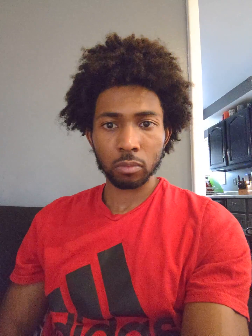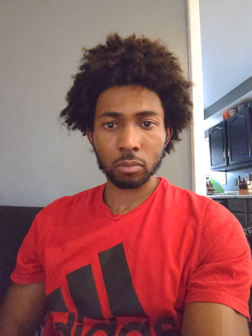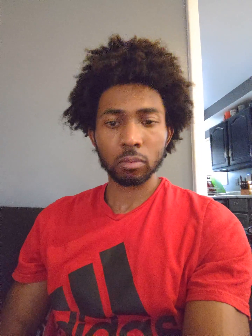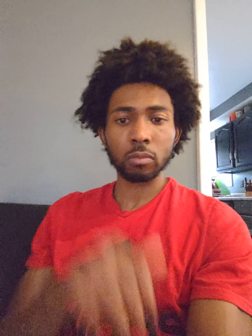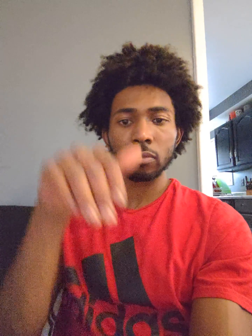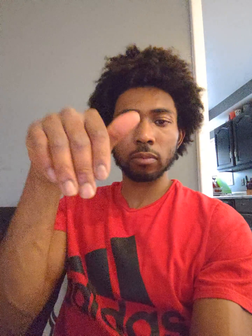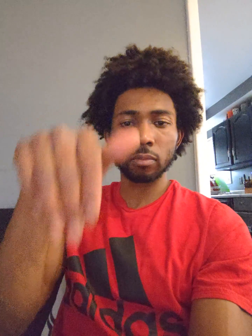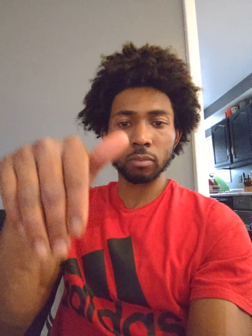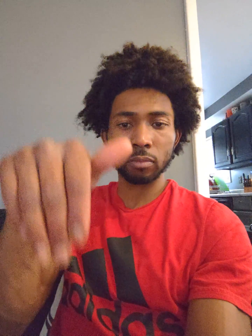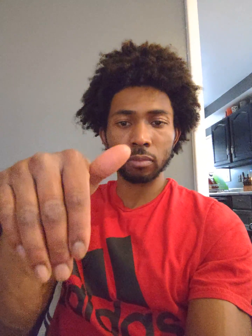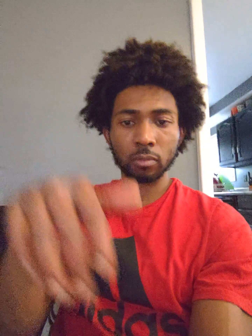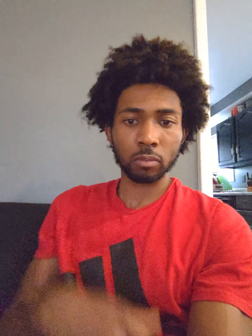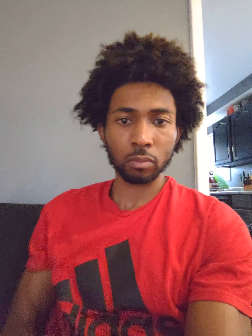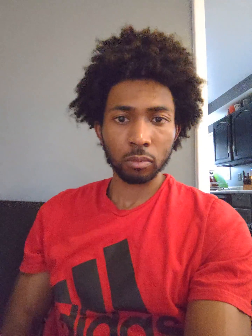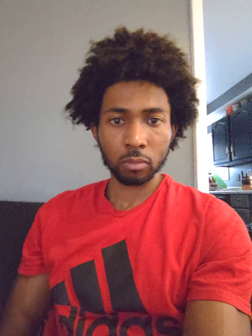night night